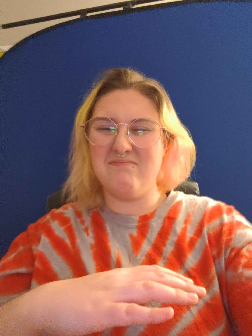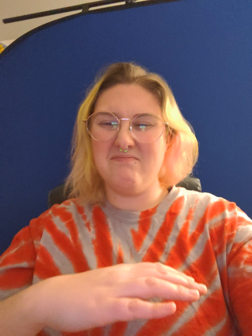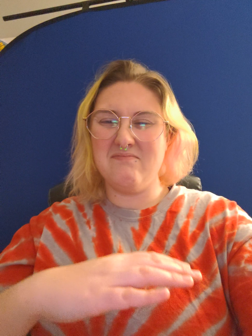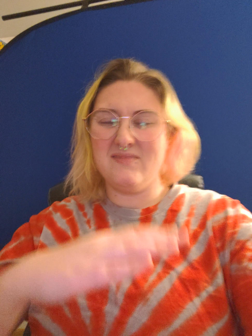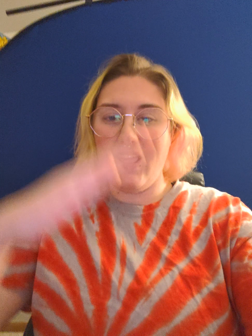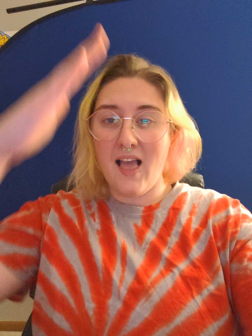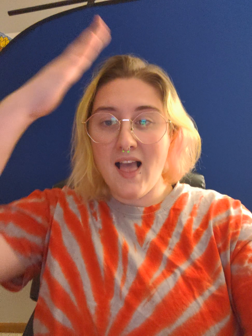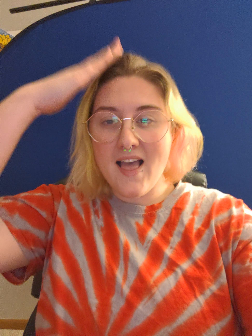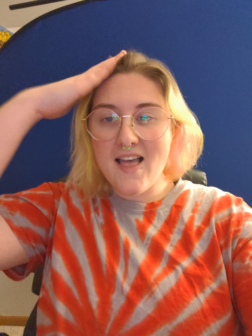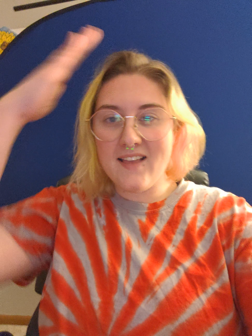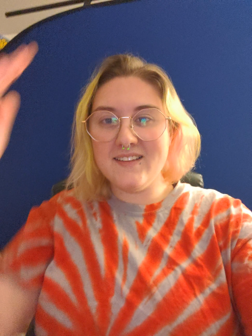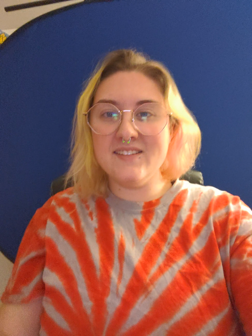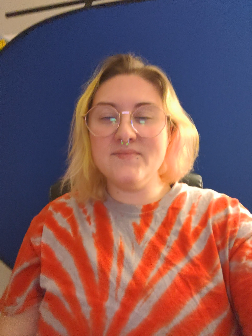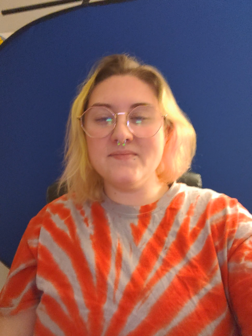hat